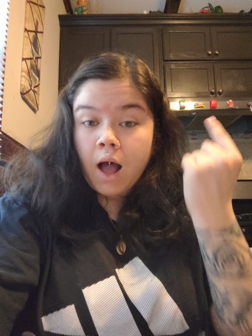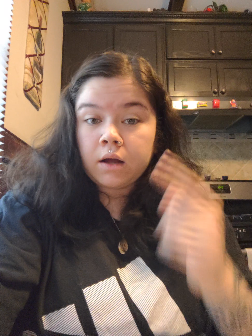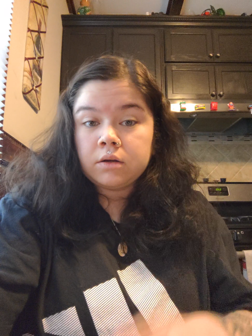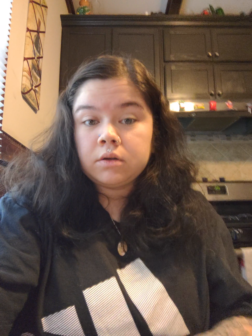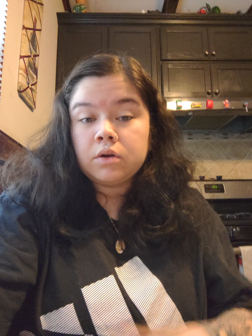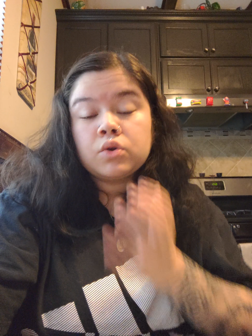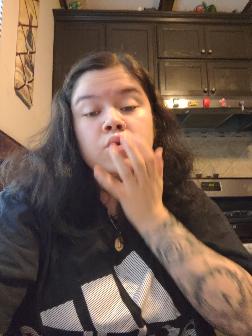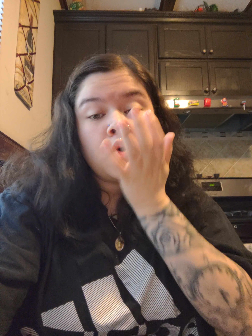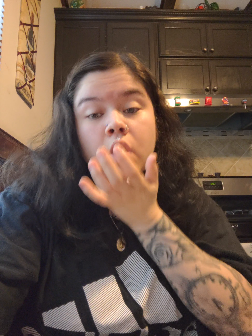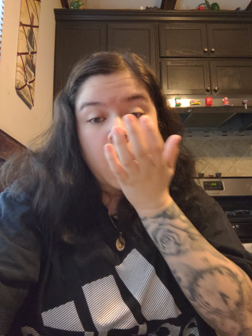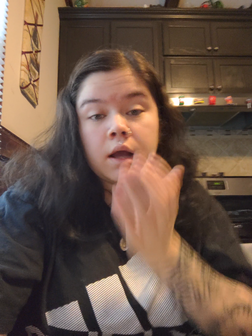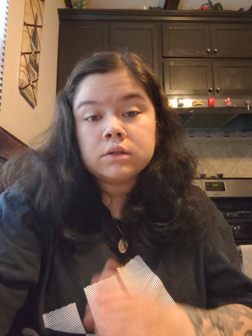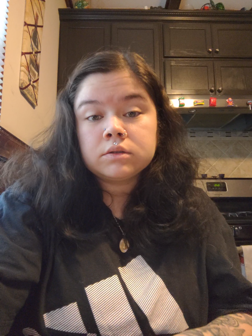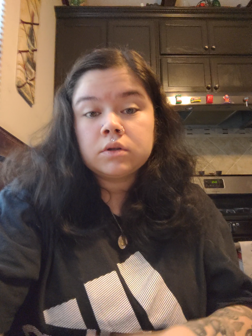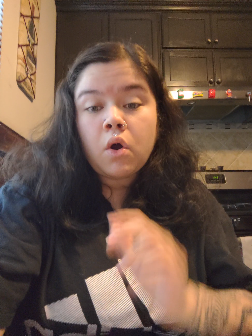grass